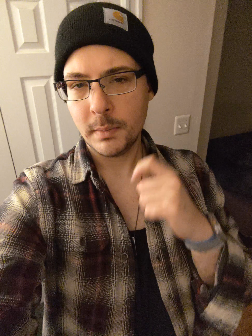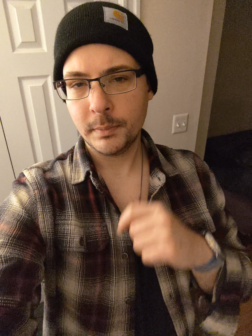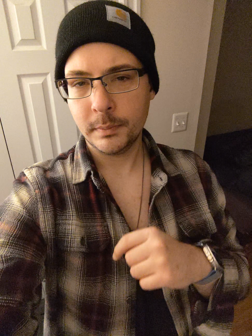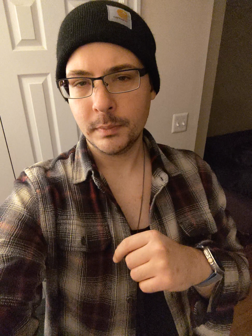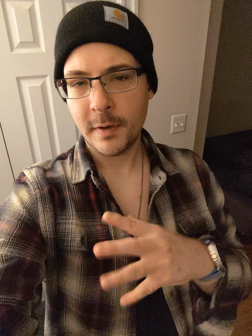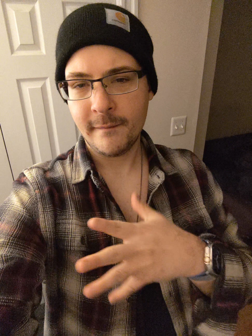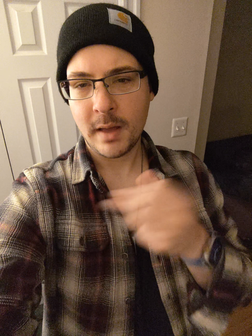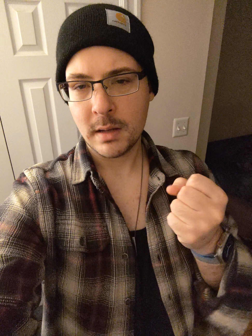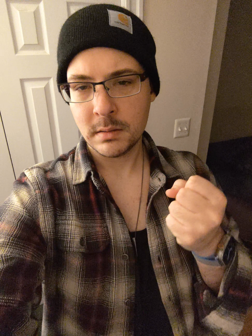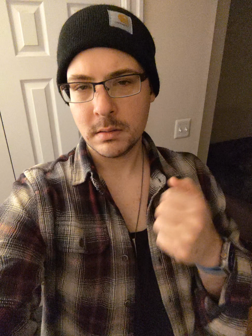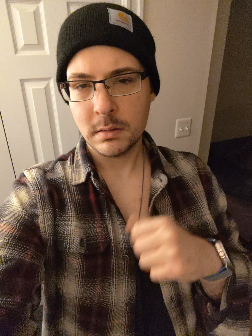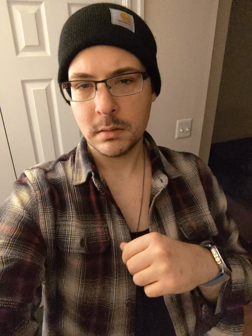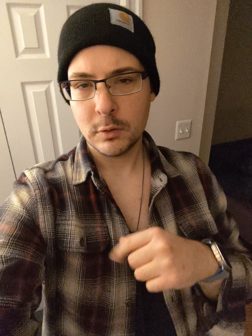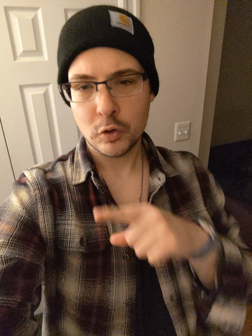fast